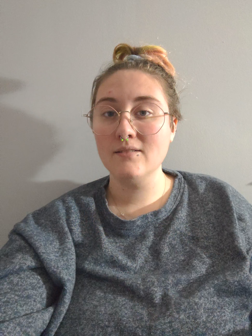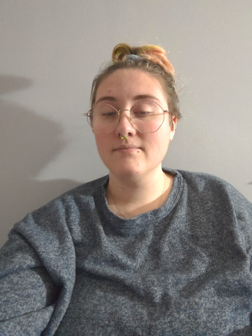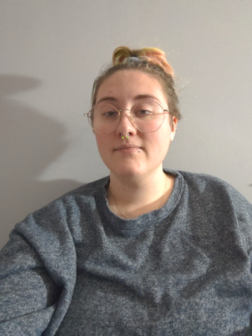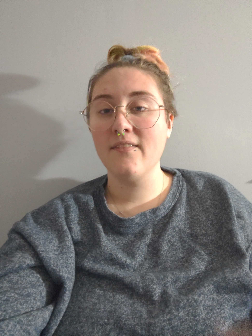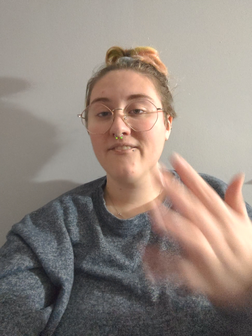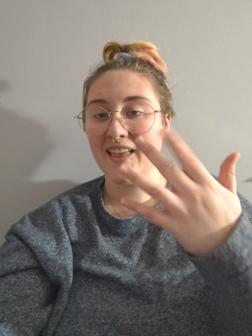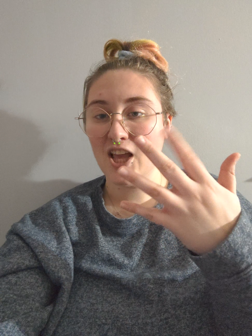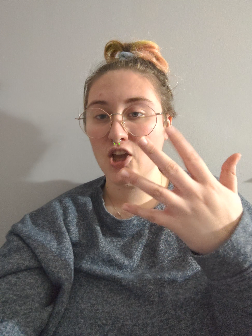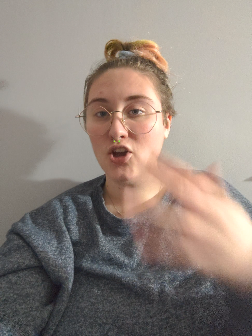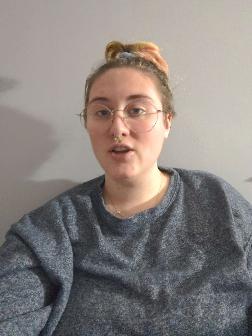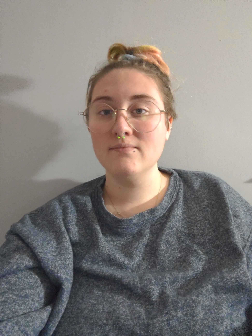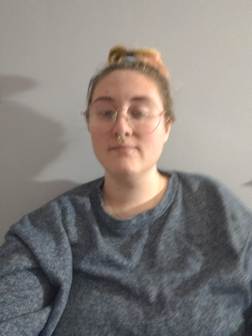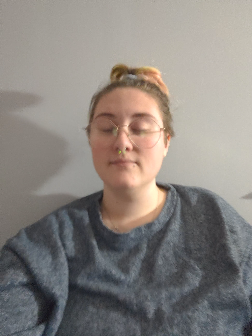finger